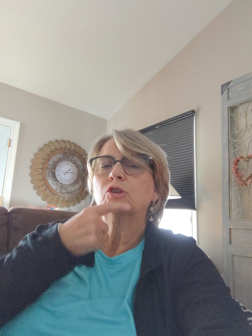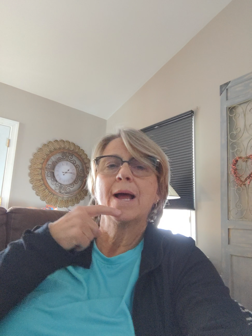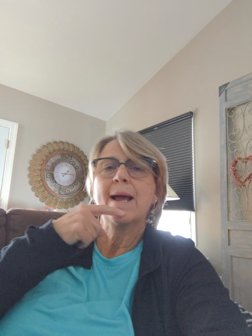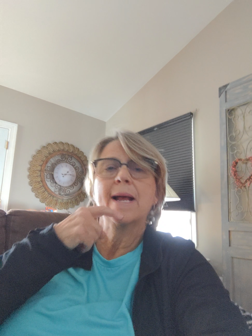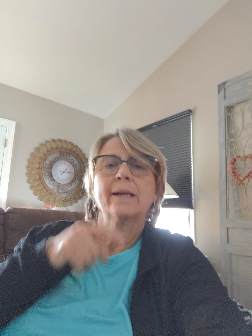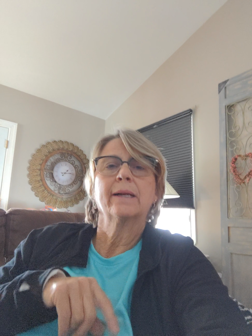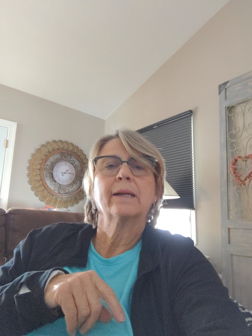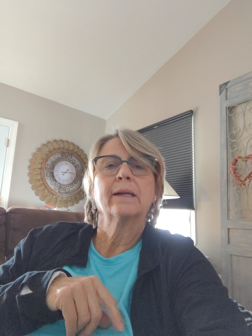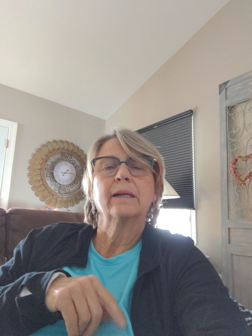chin